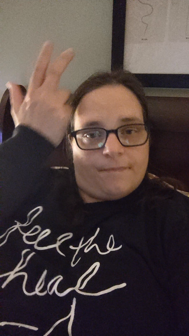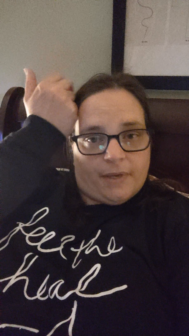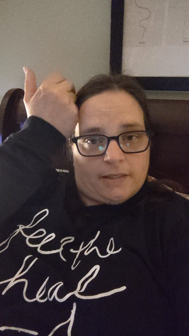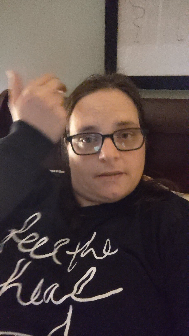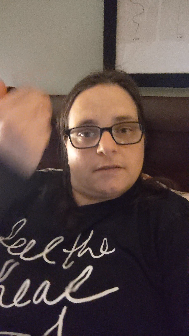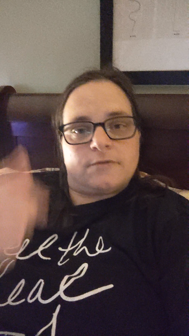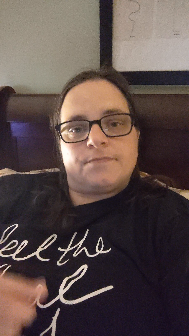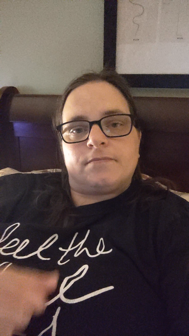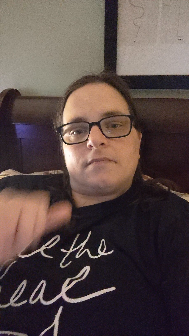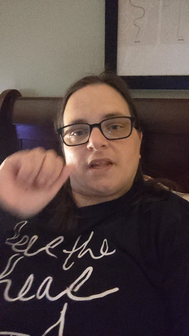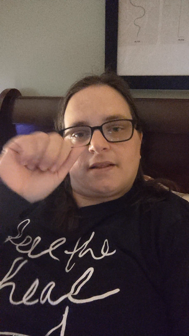knock